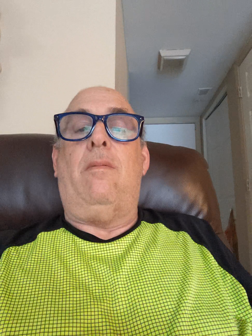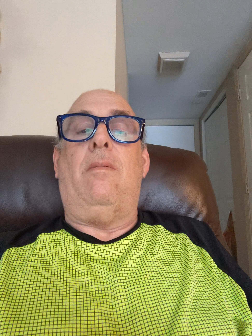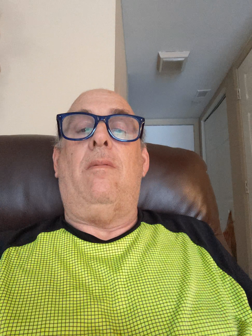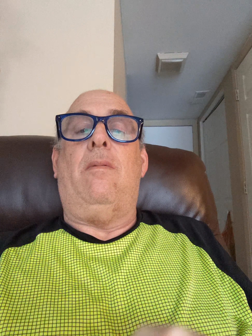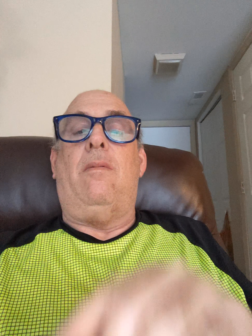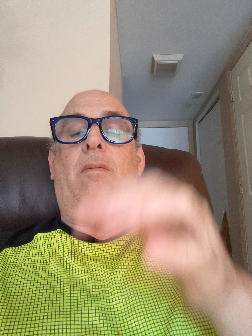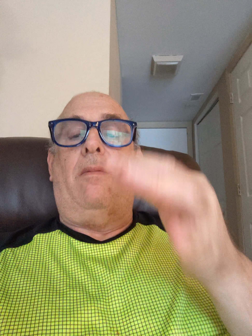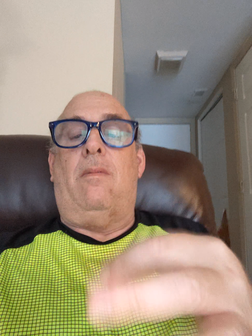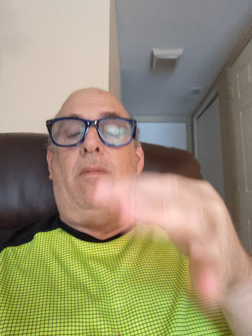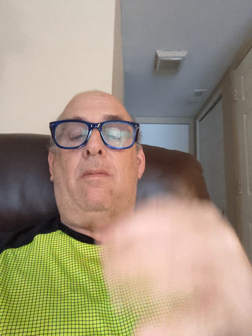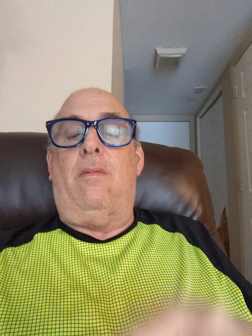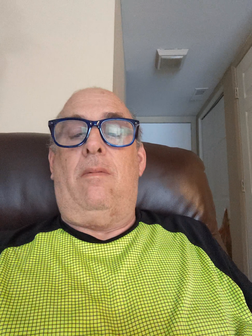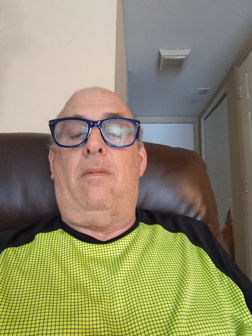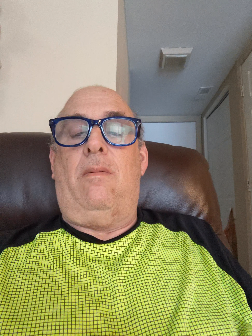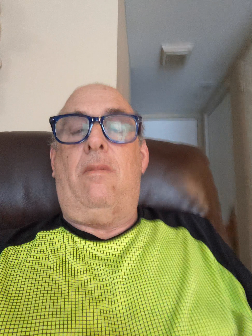if